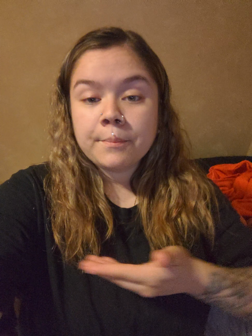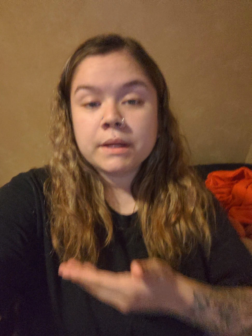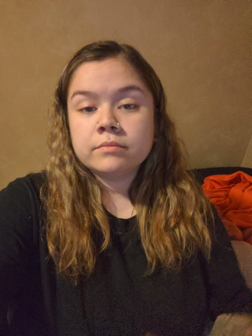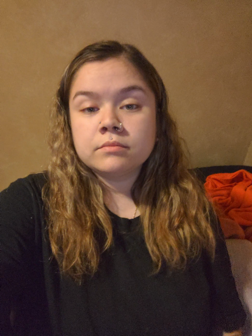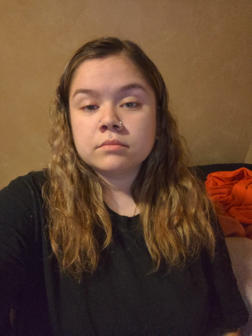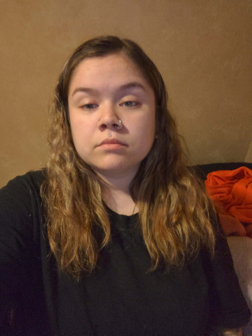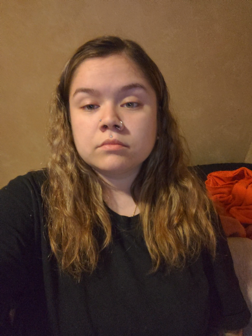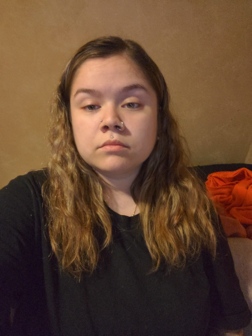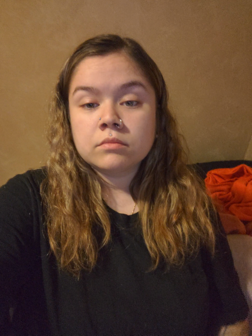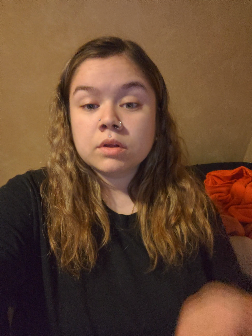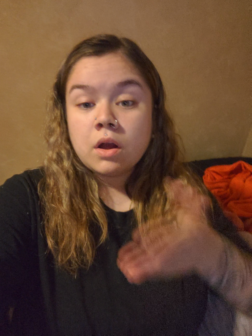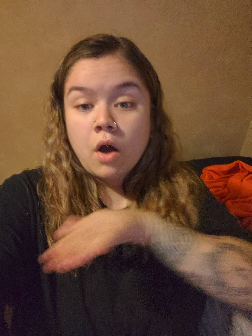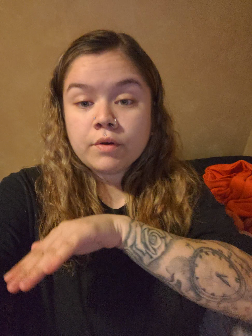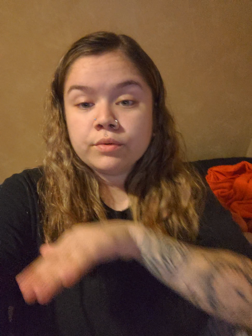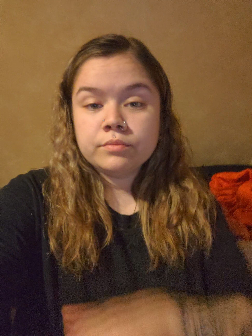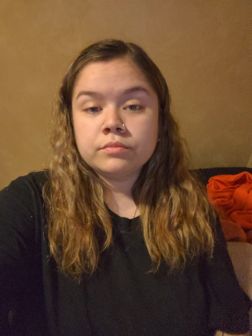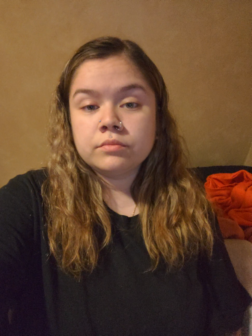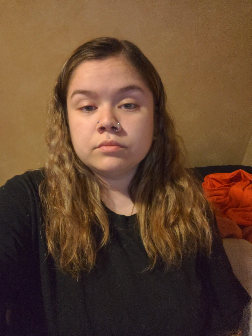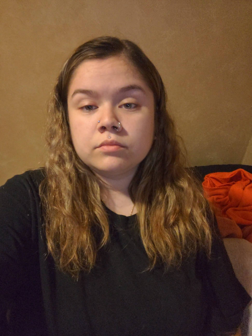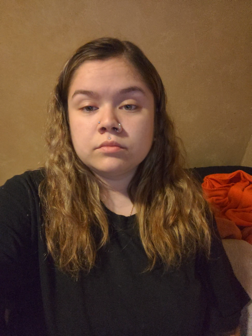cover